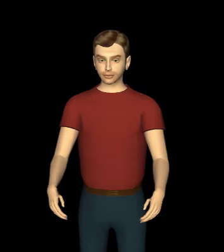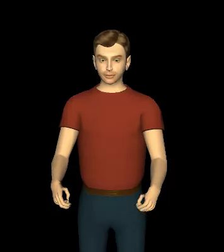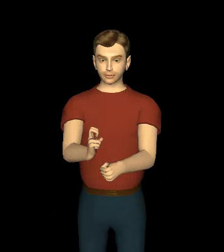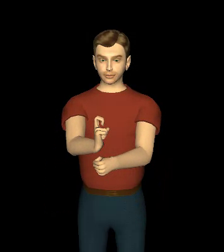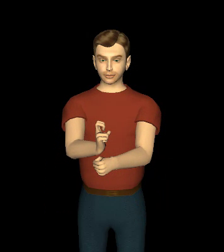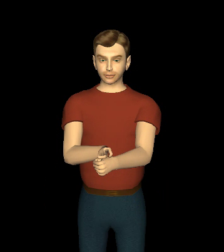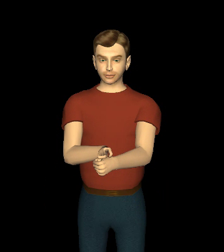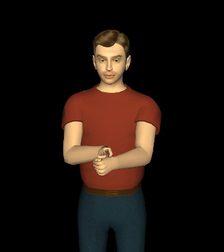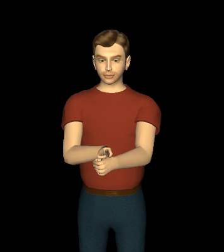صعب